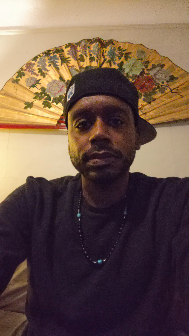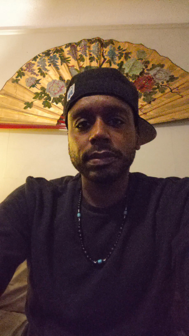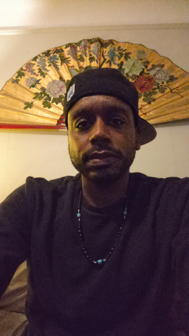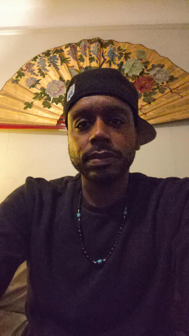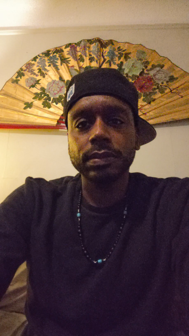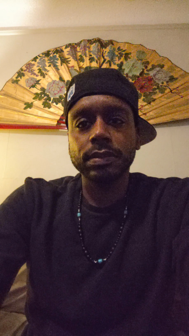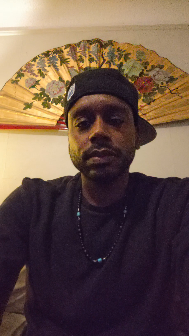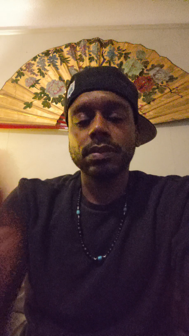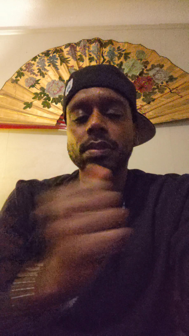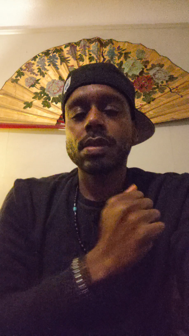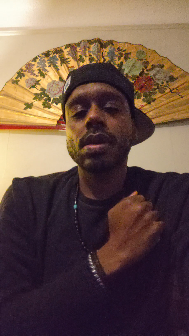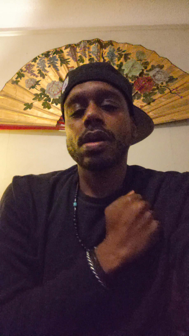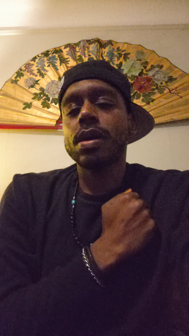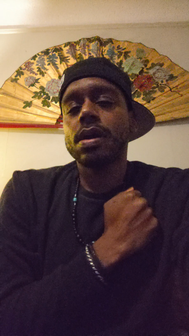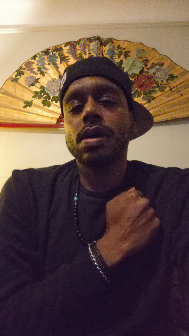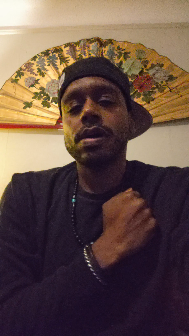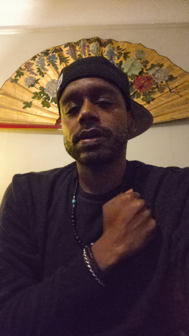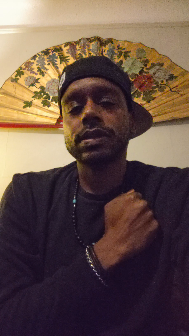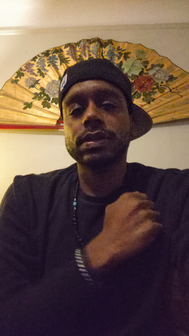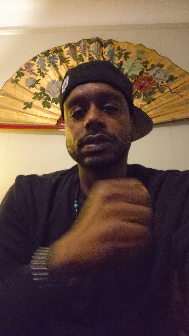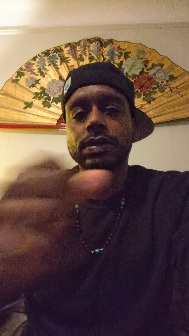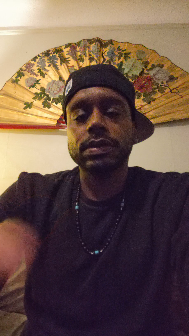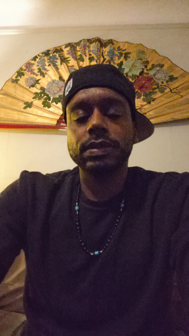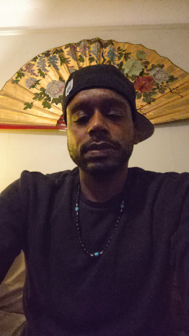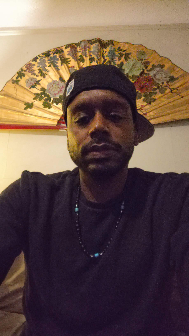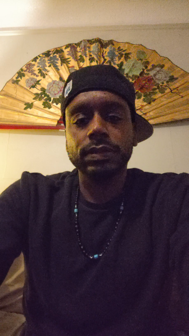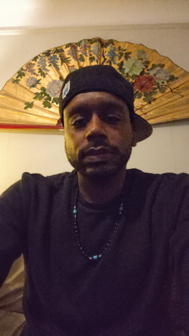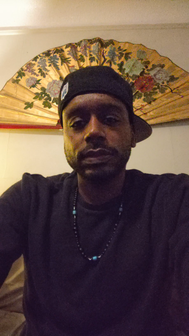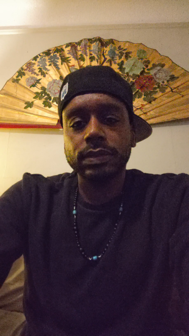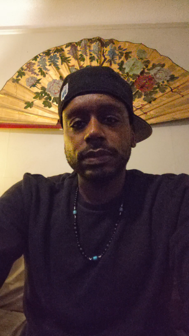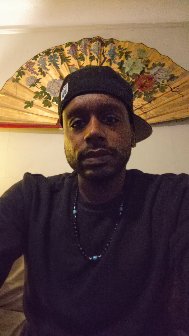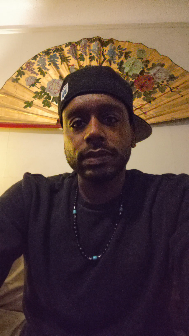hug